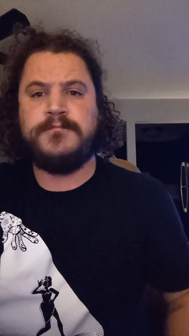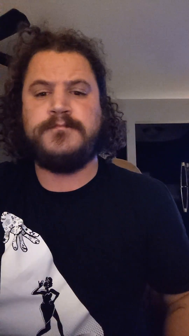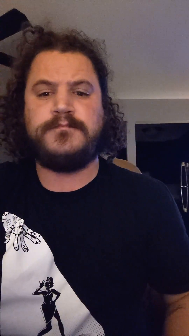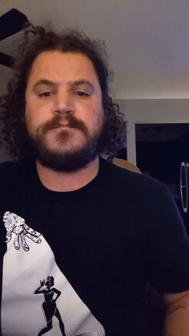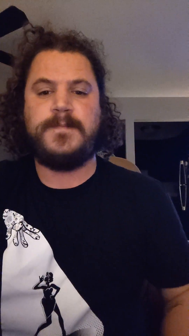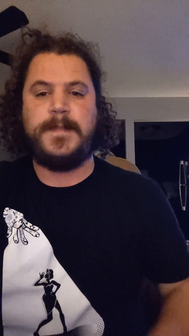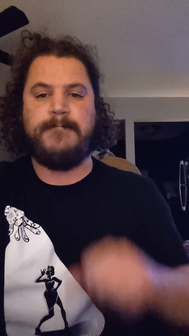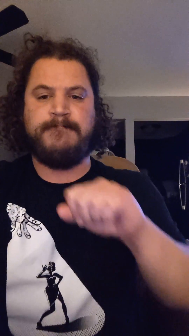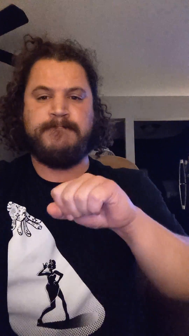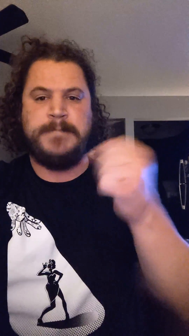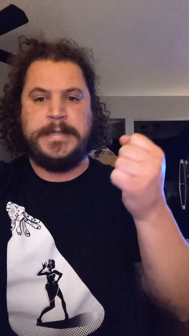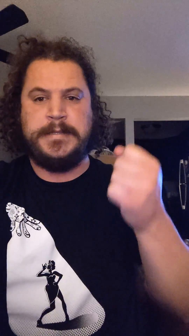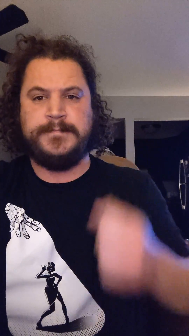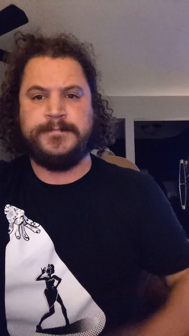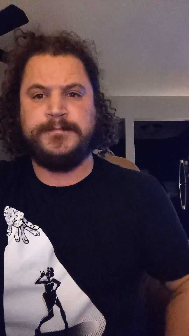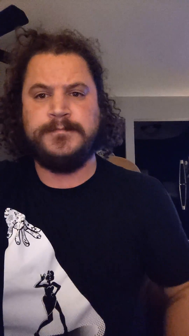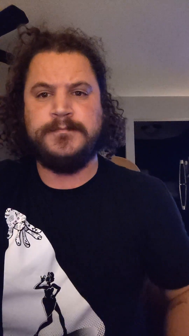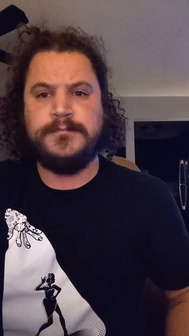break